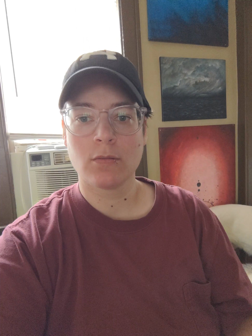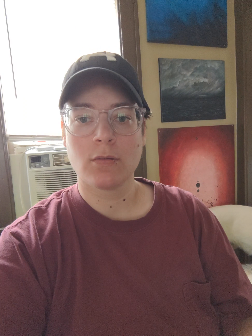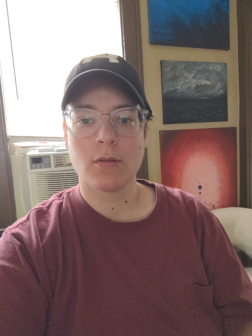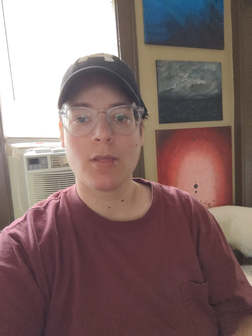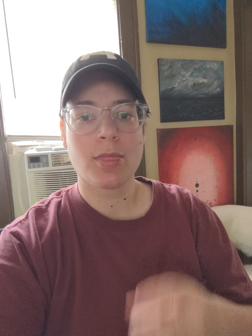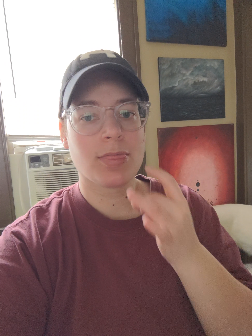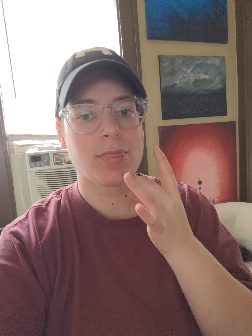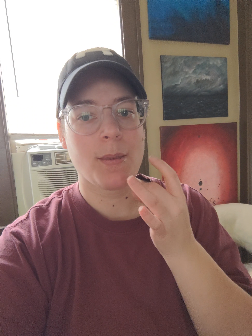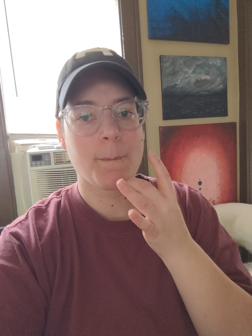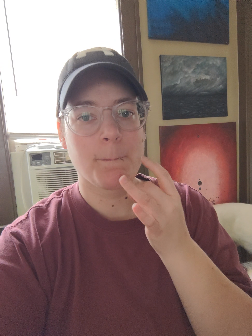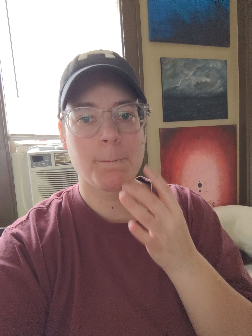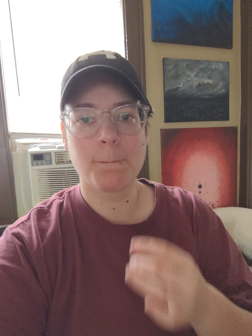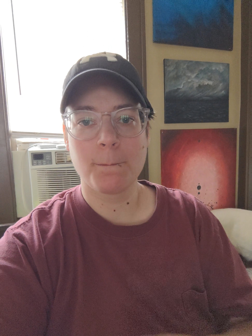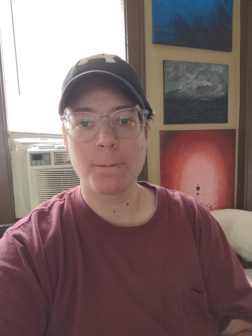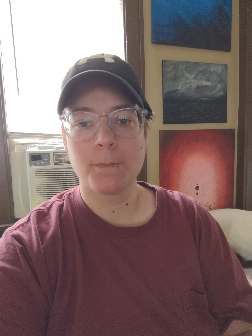lamp